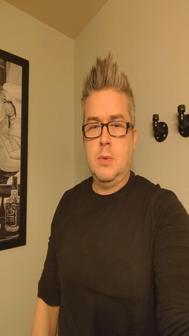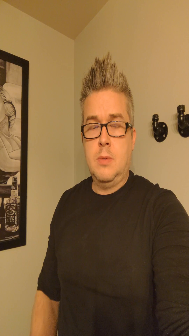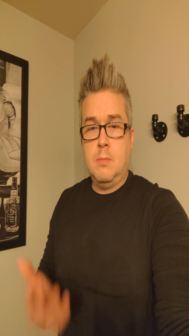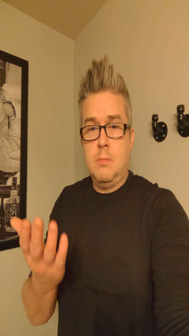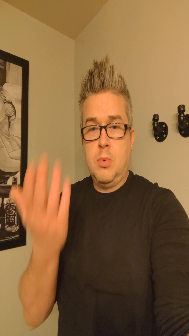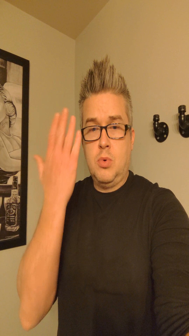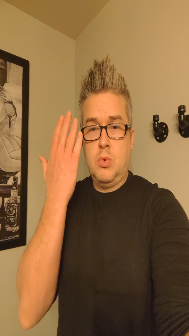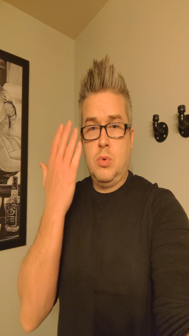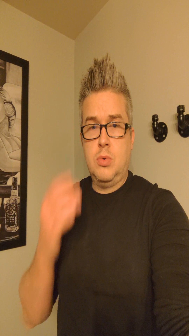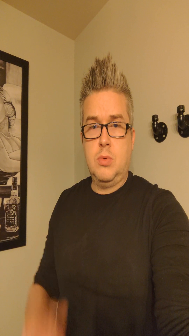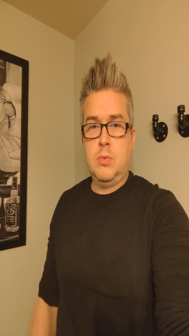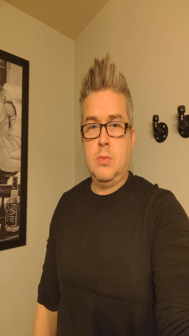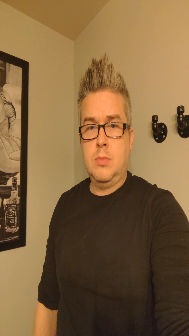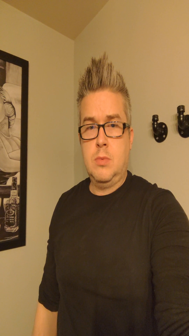morning